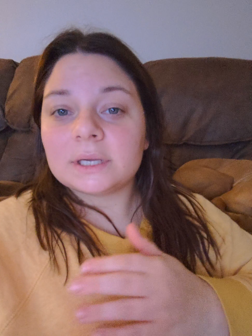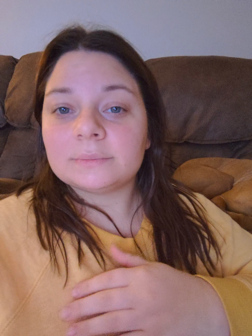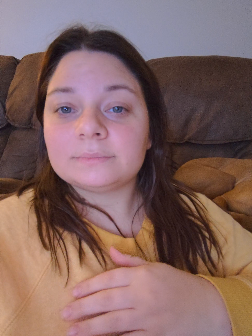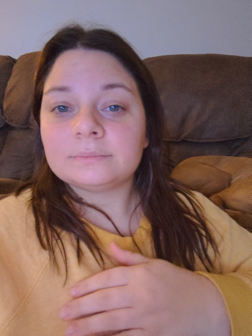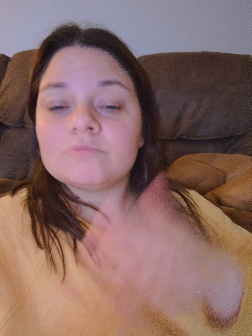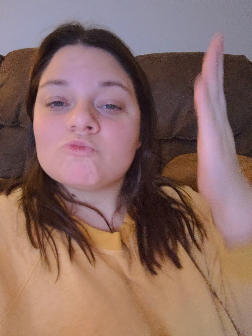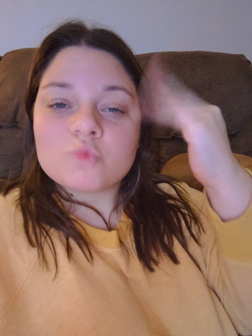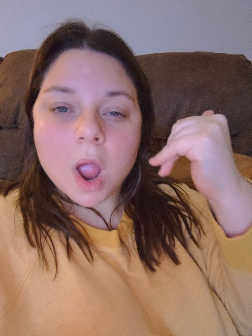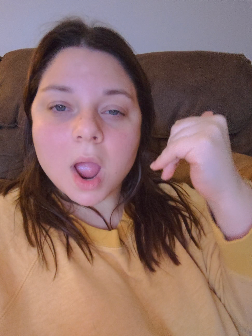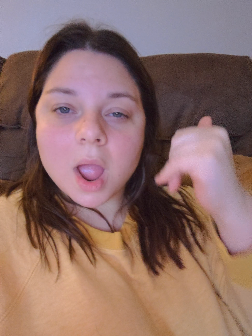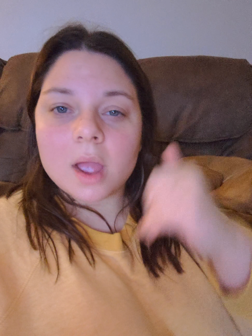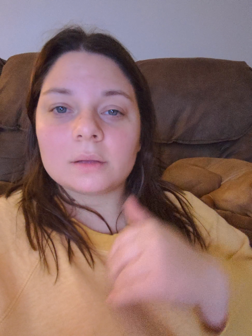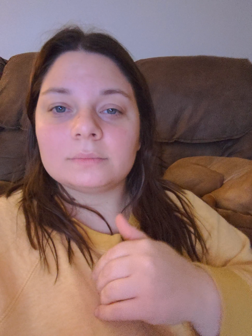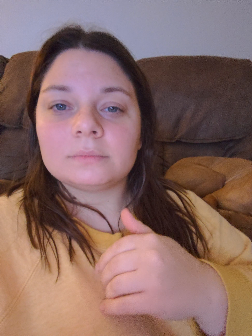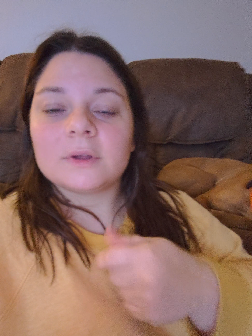why